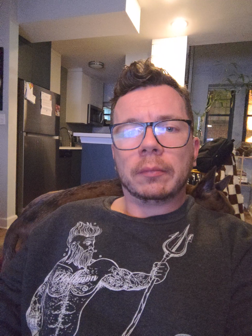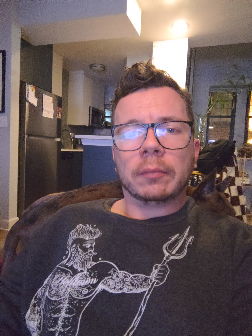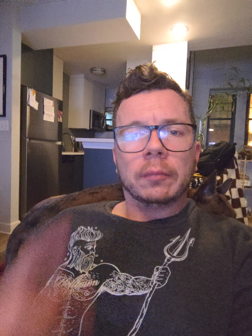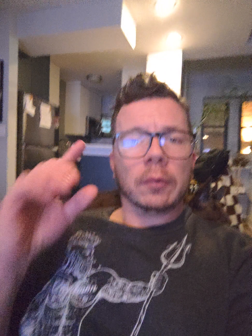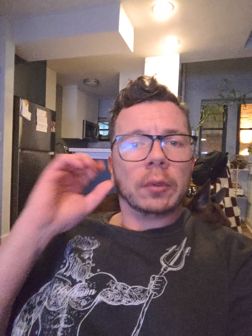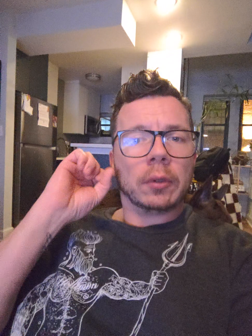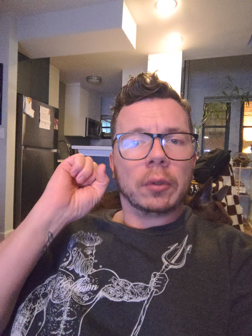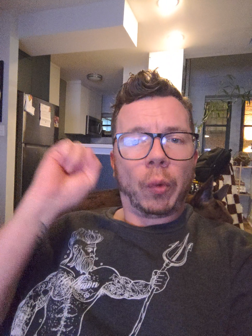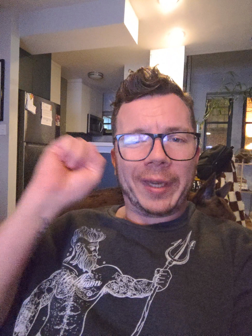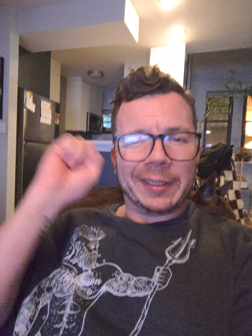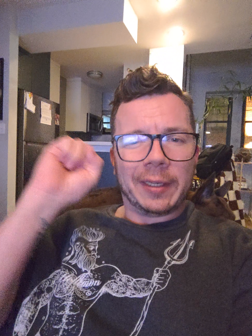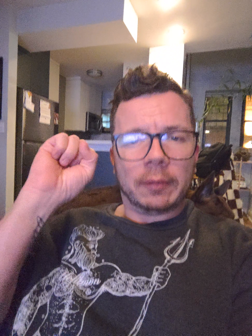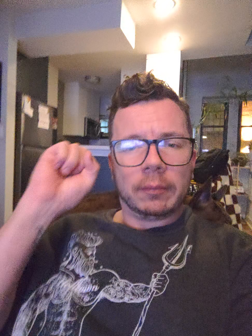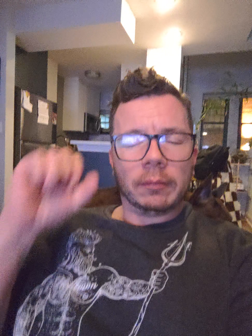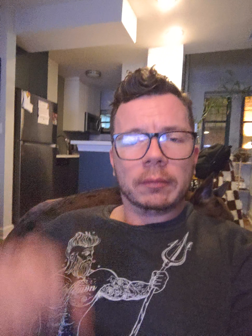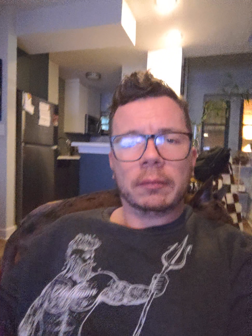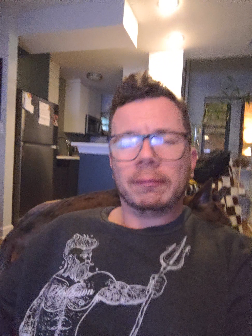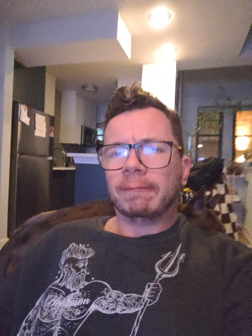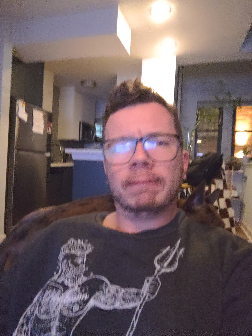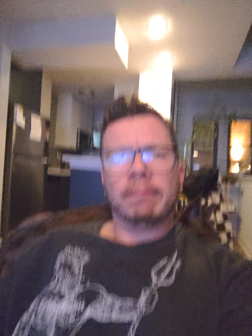noisy